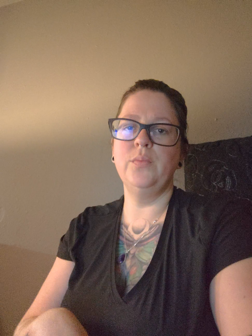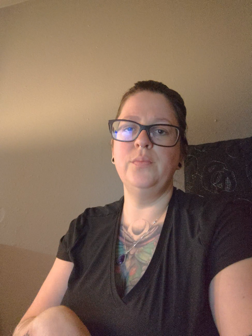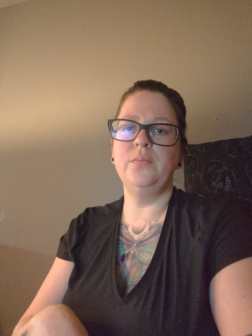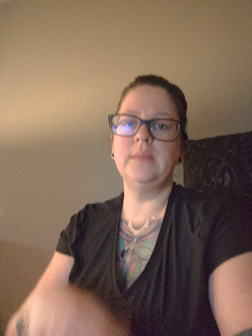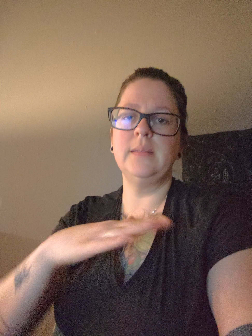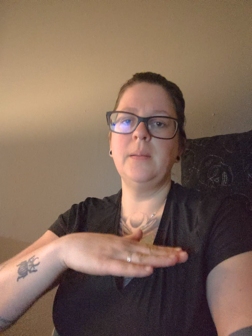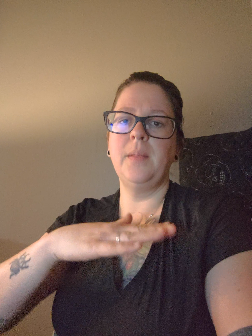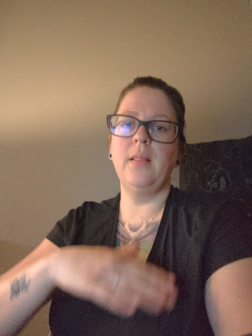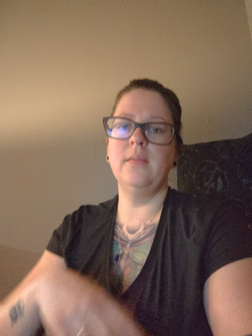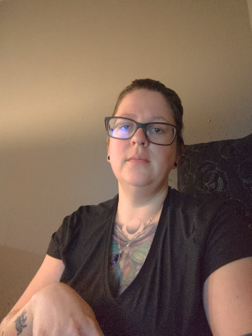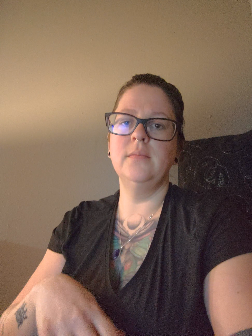table